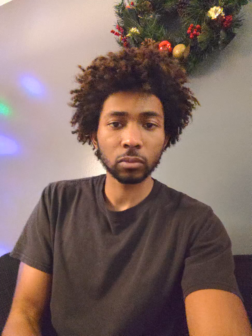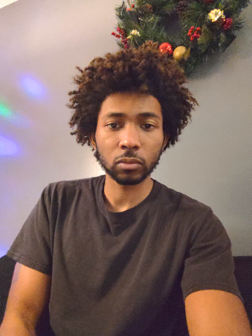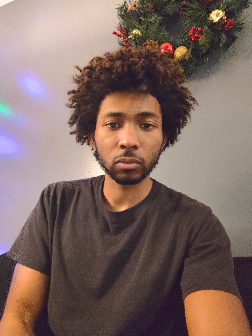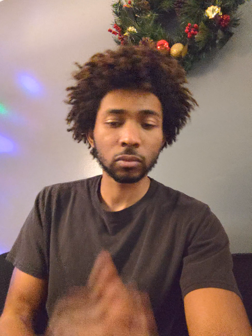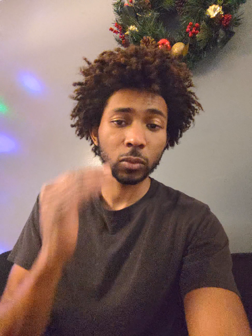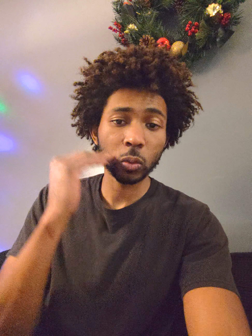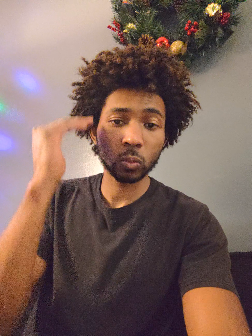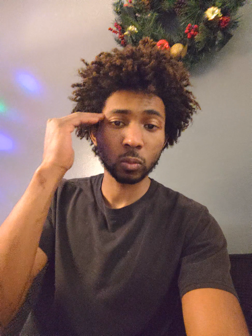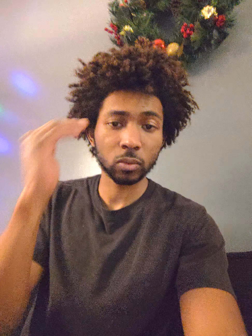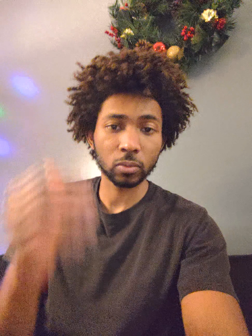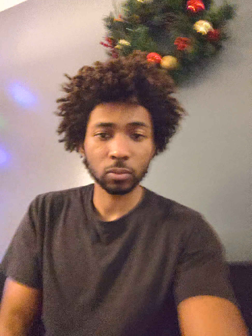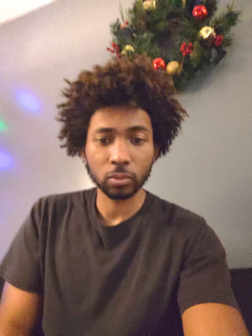head